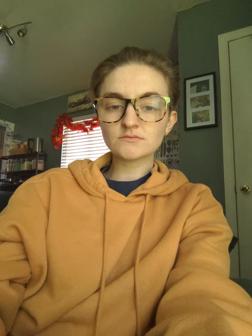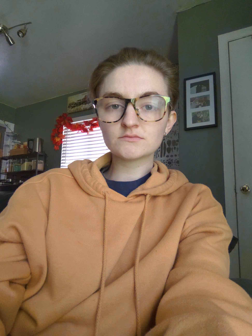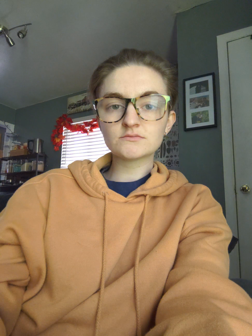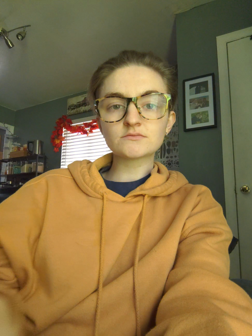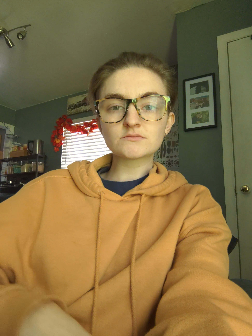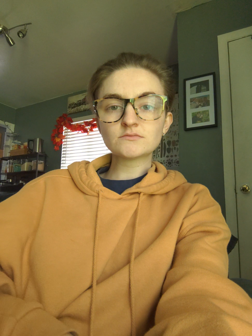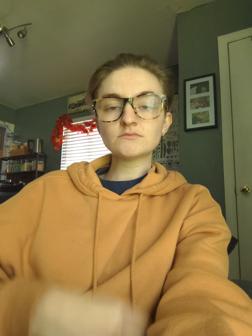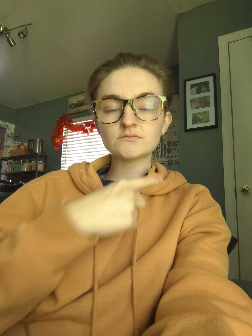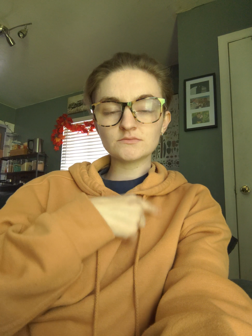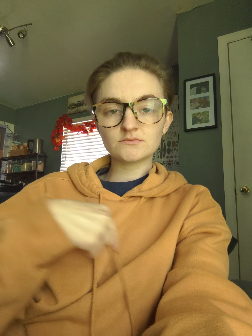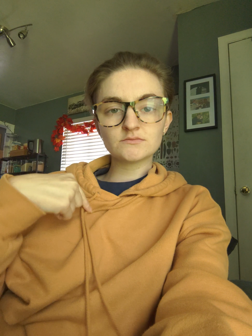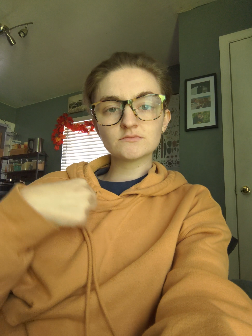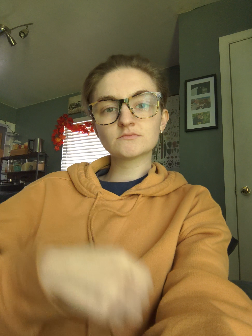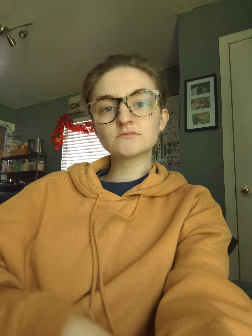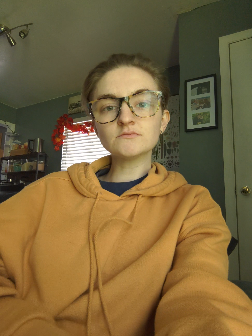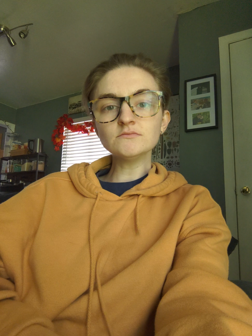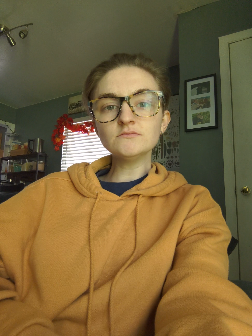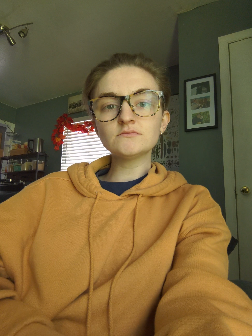bib